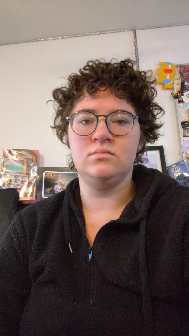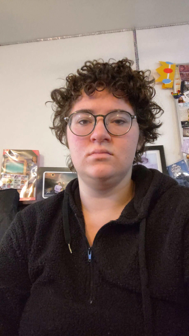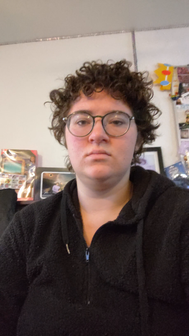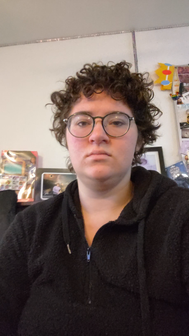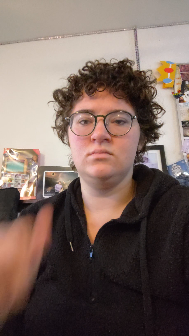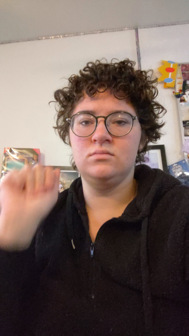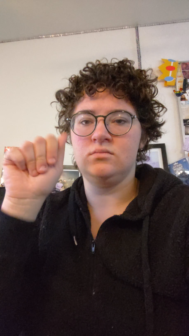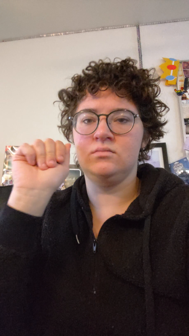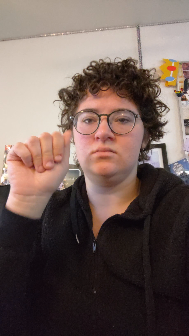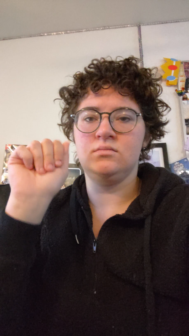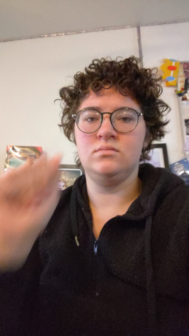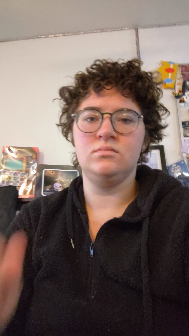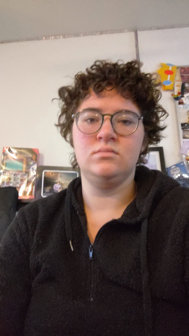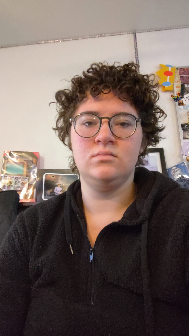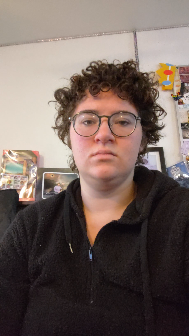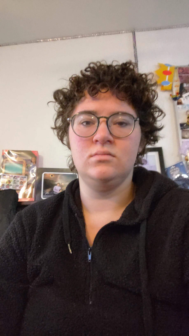knock